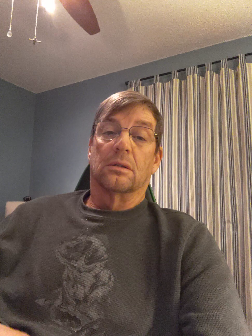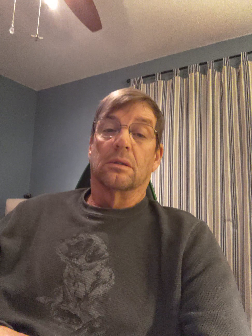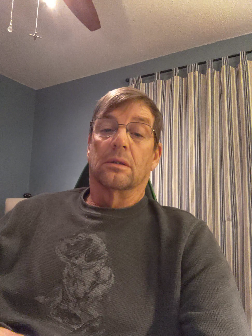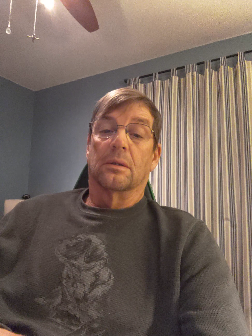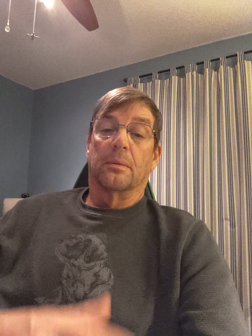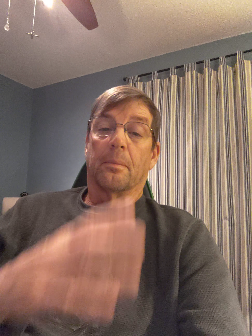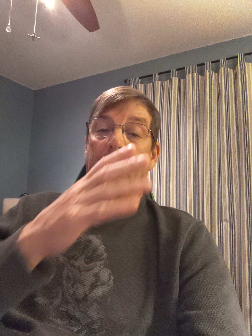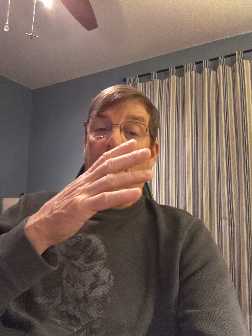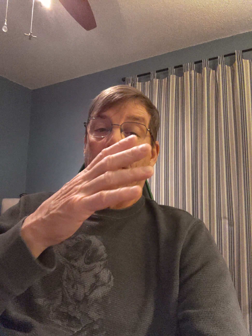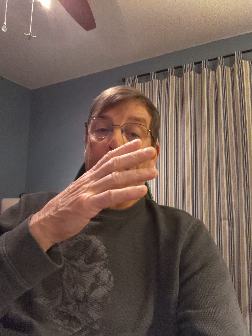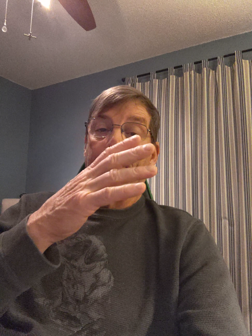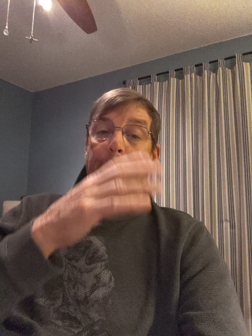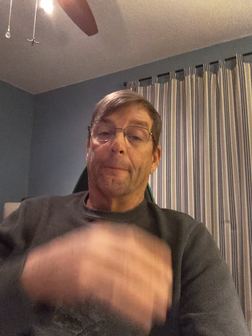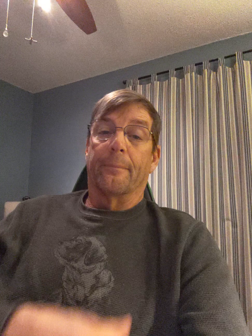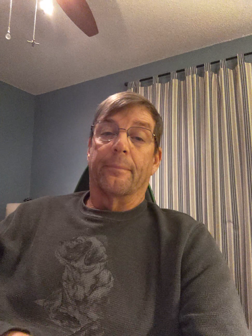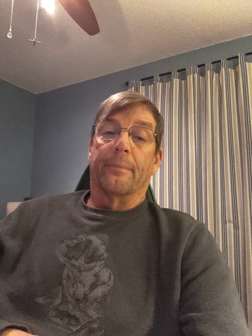mom